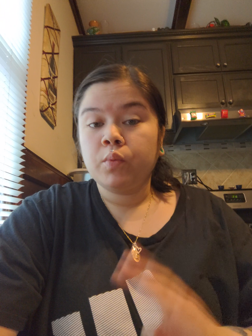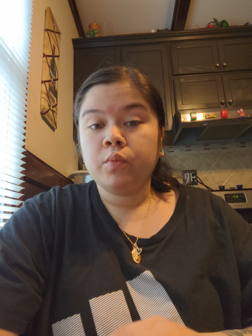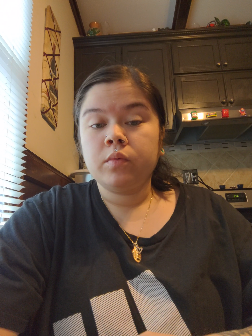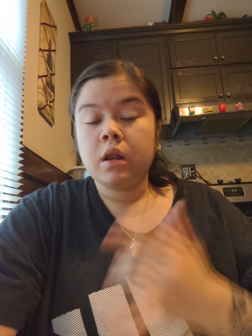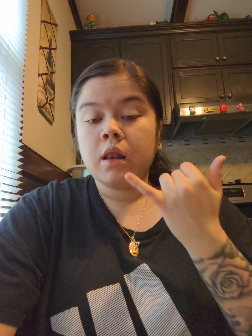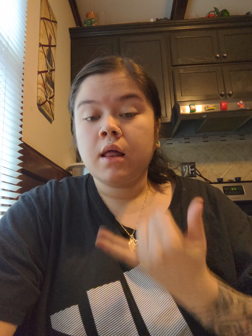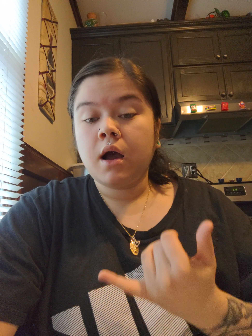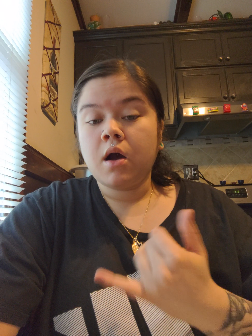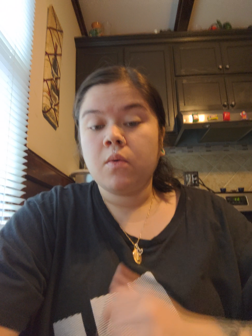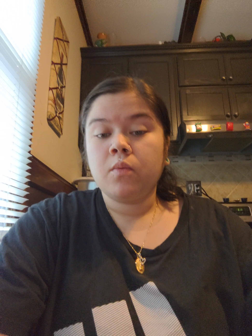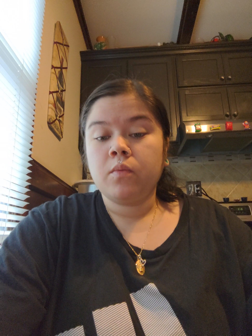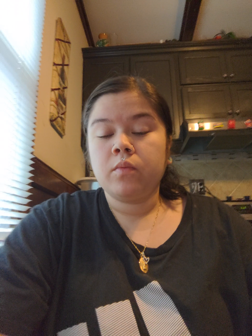now